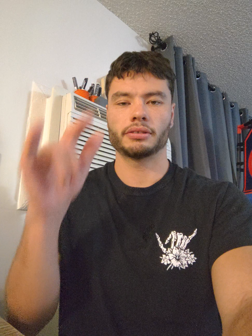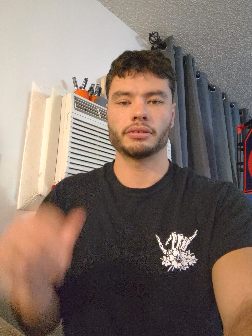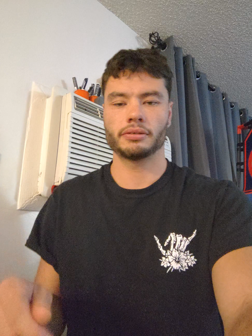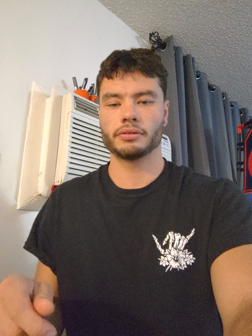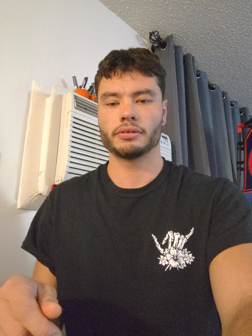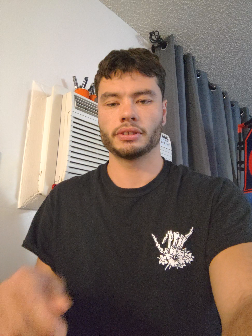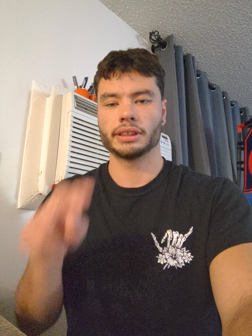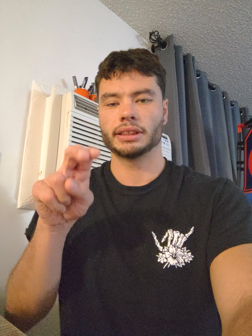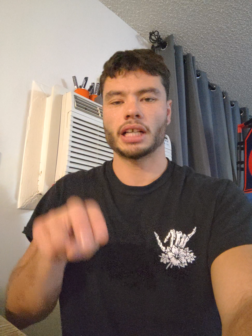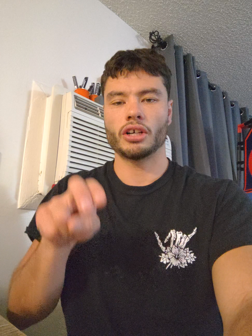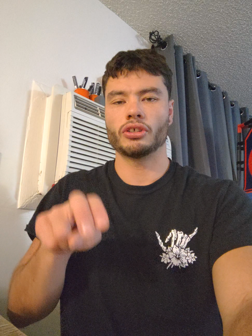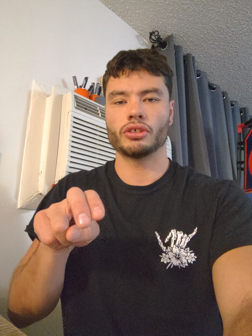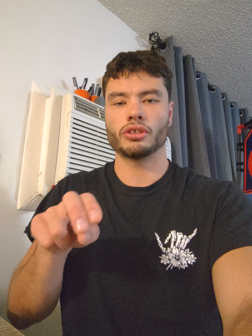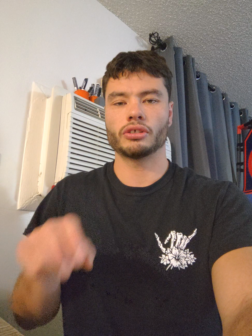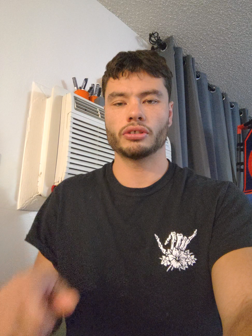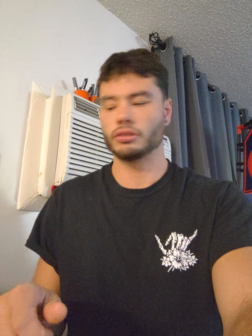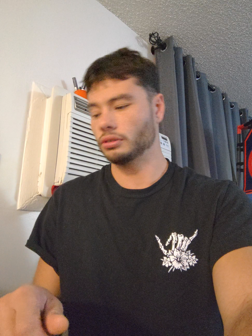chair